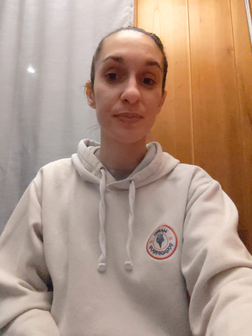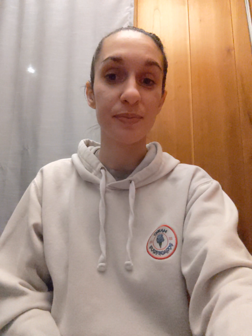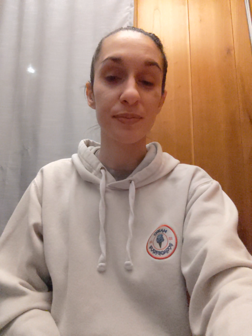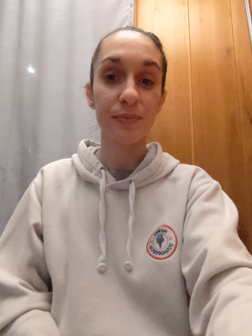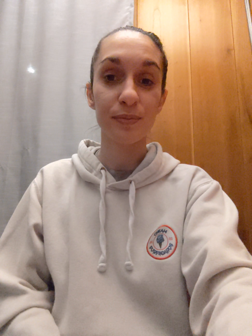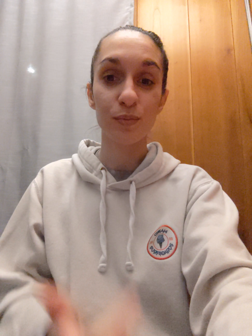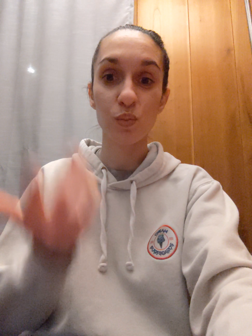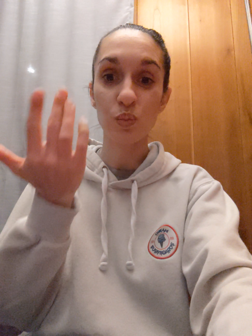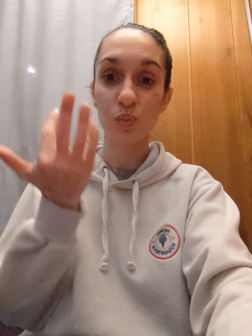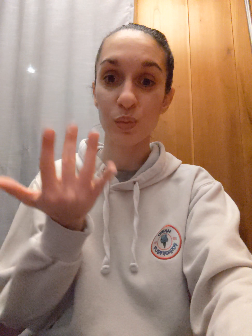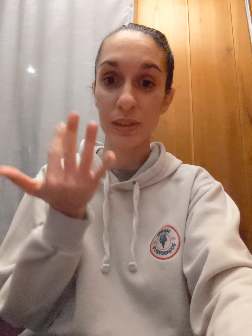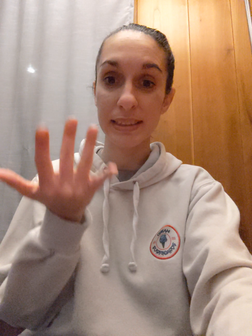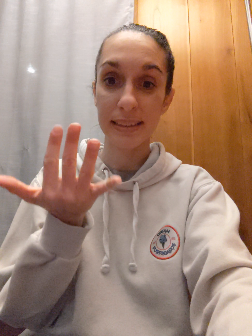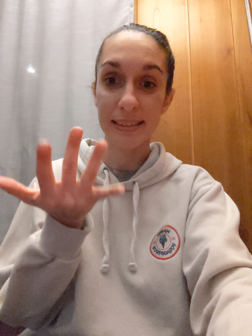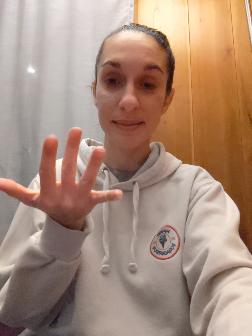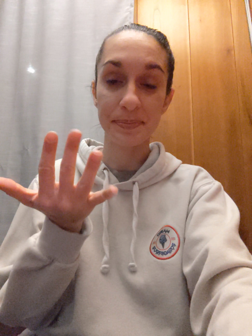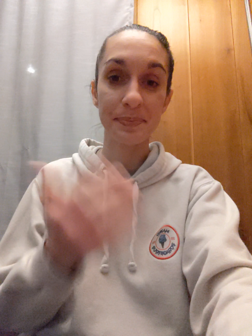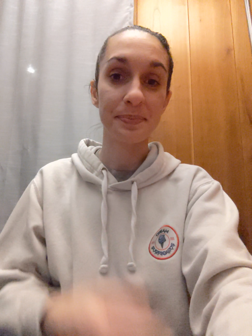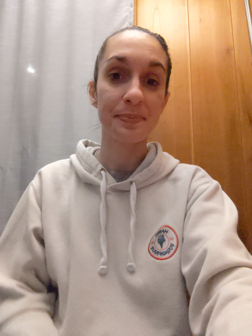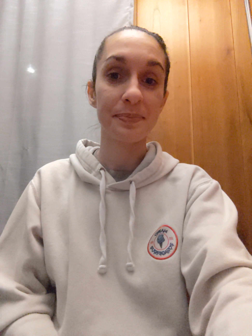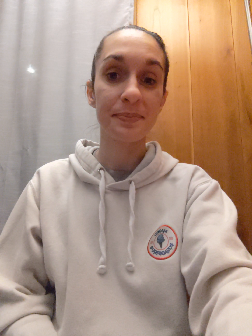wait